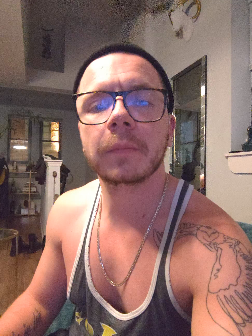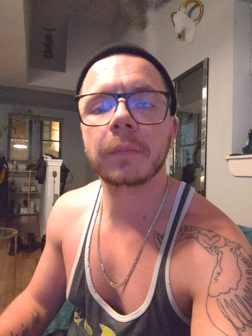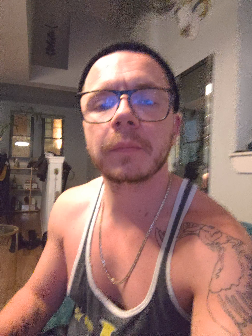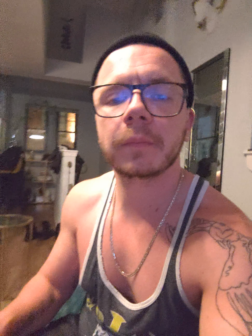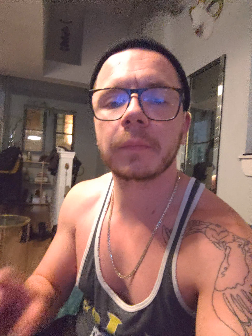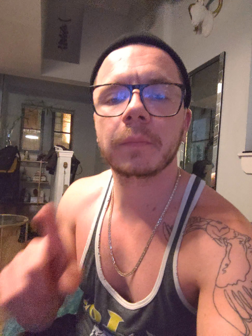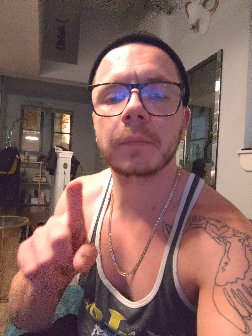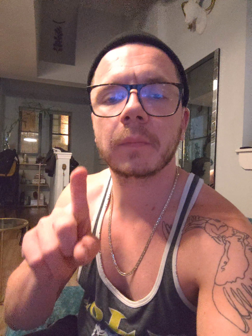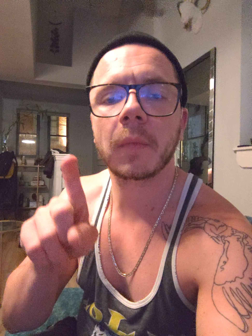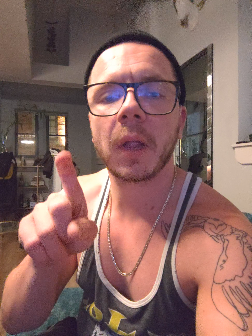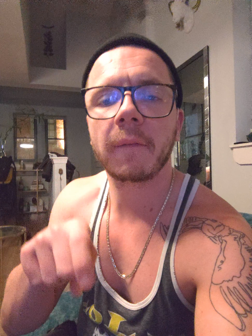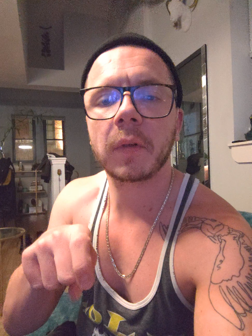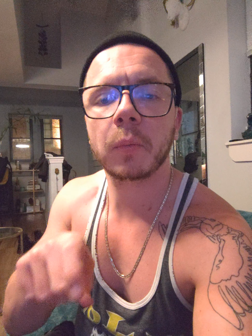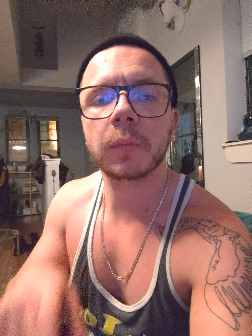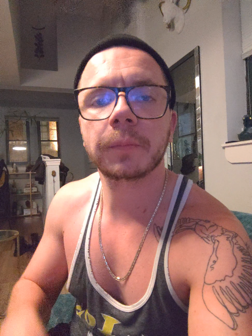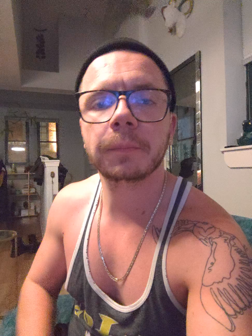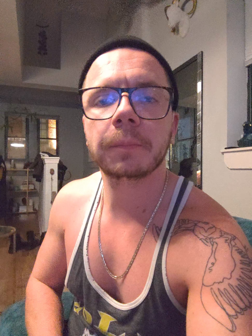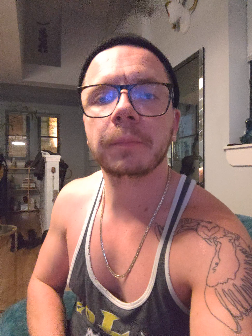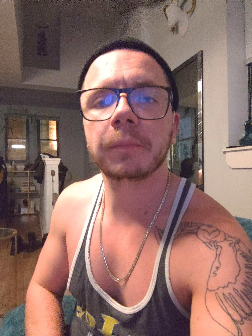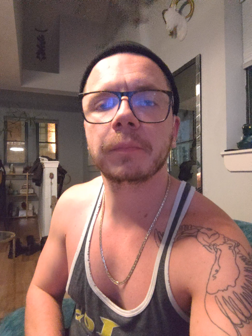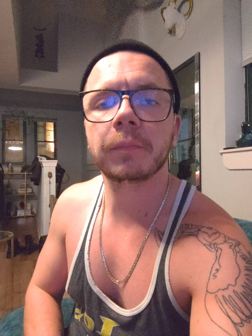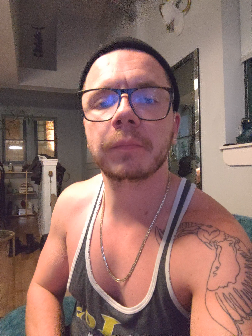have to